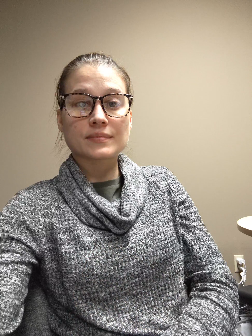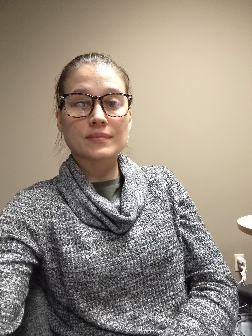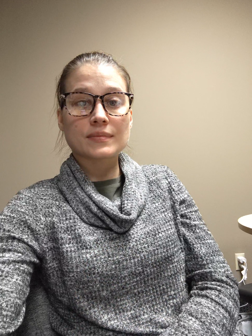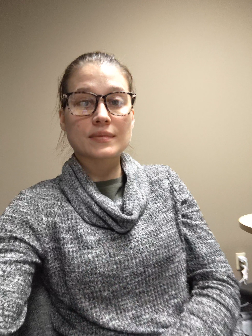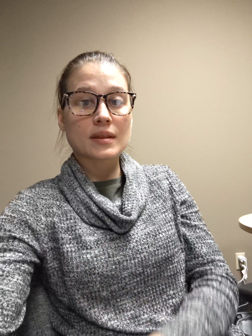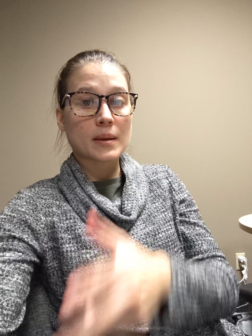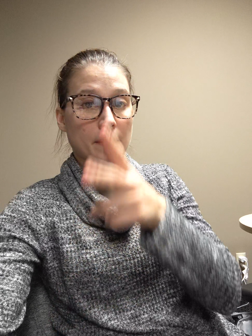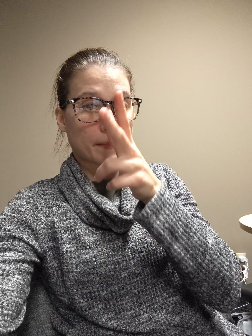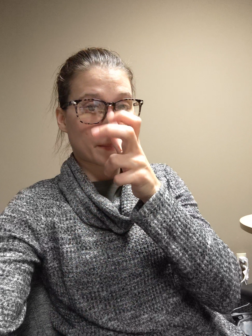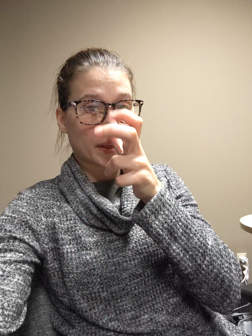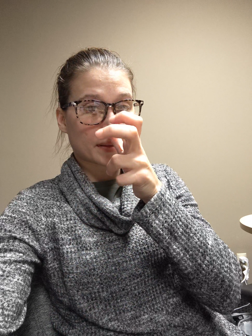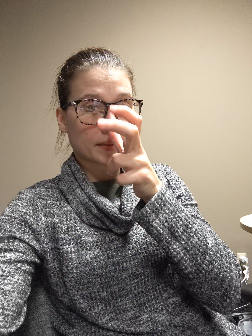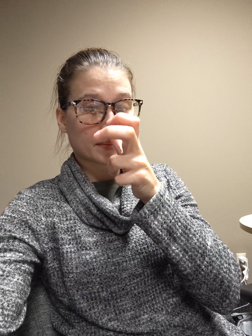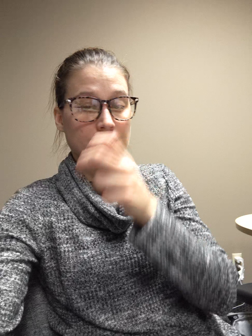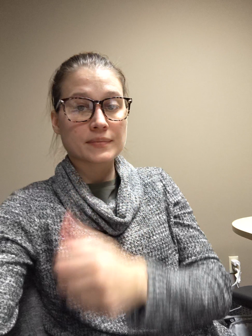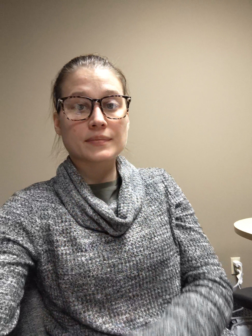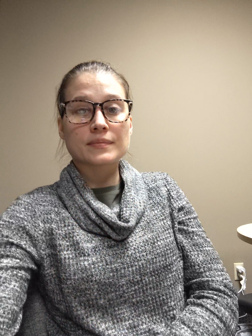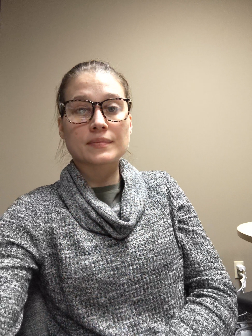bug